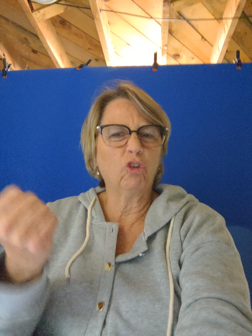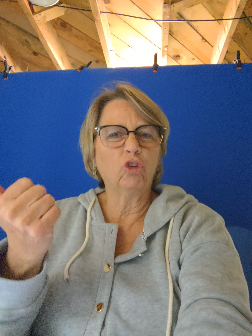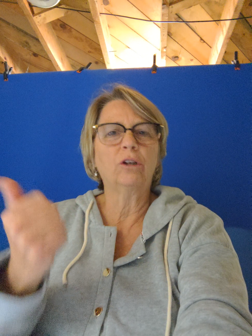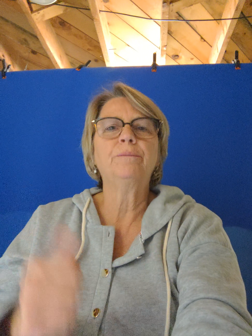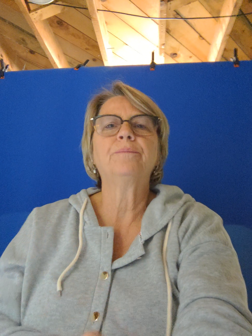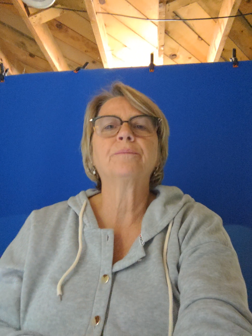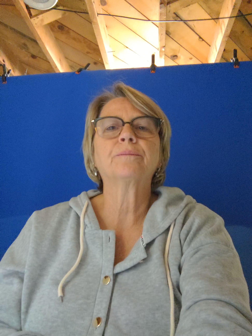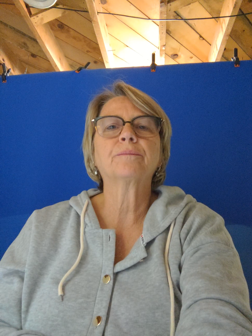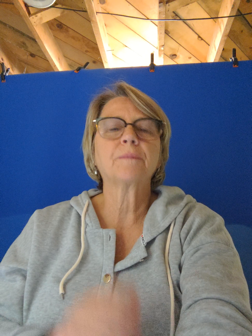another